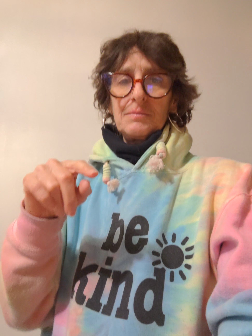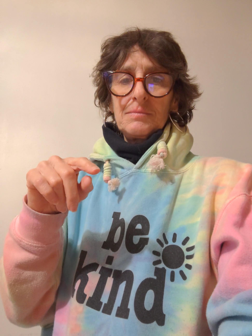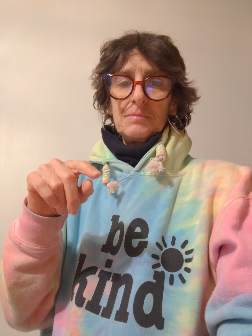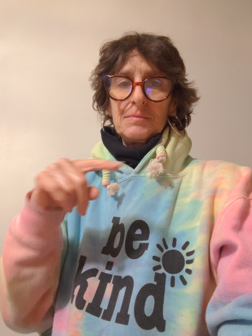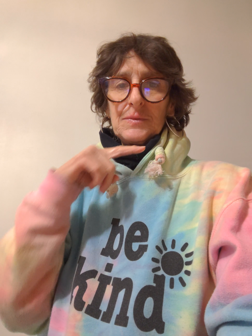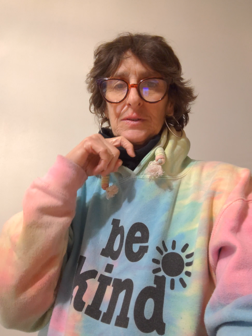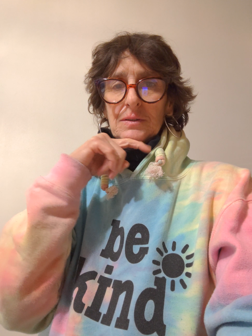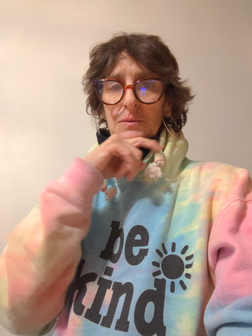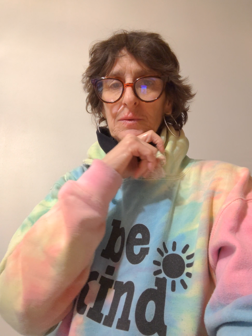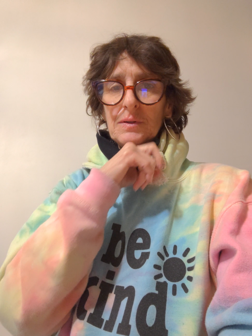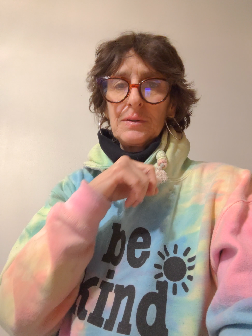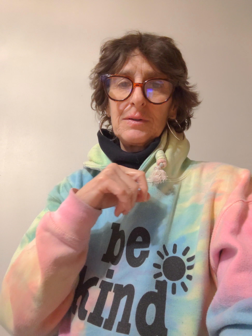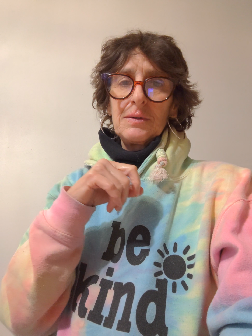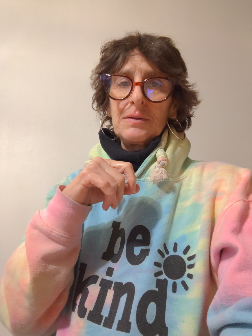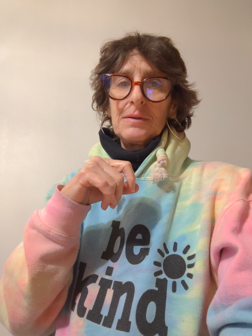cereal